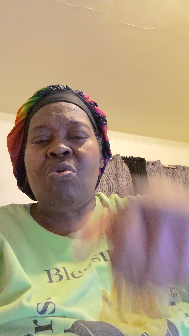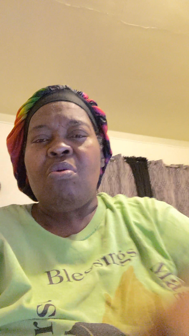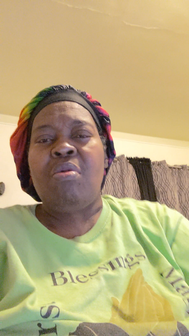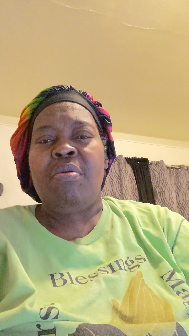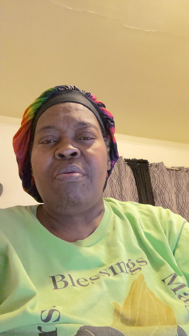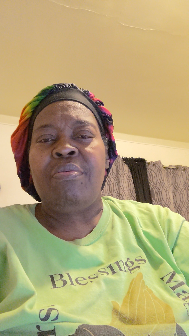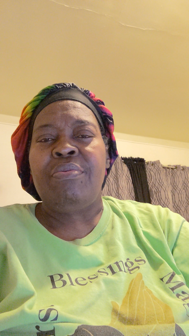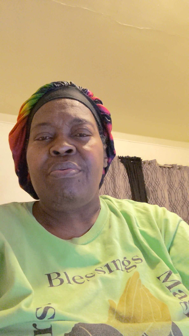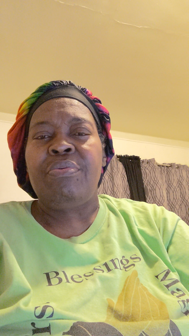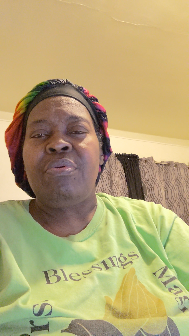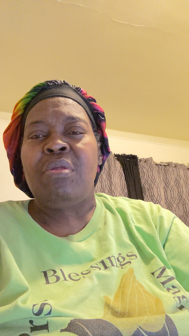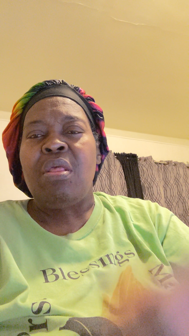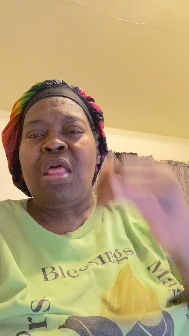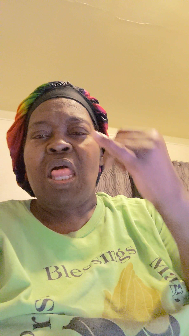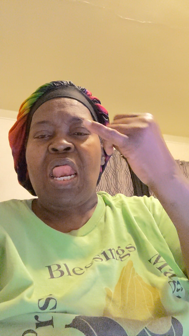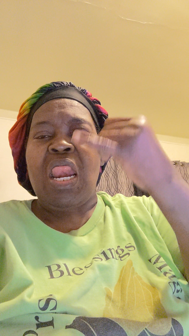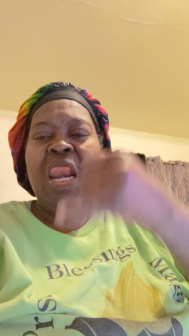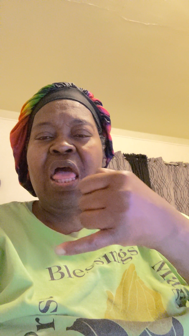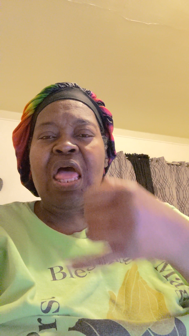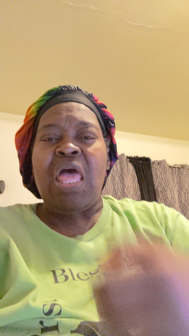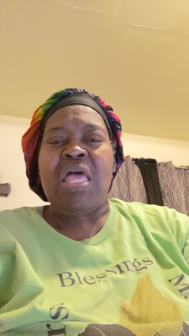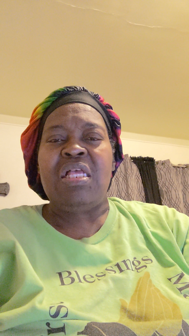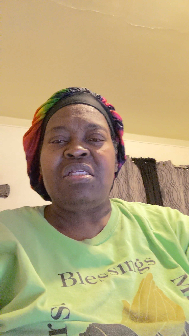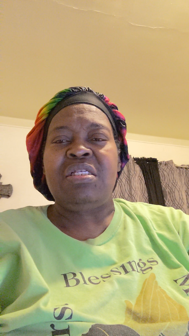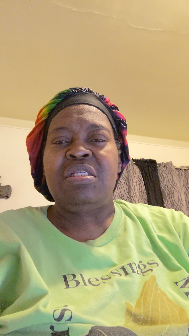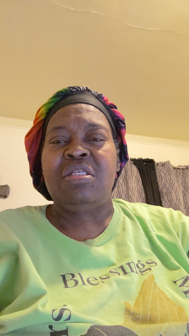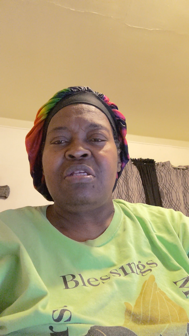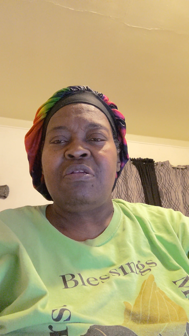last